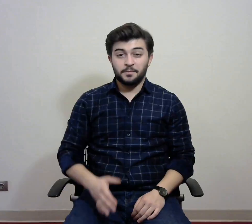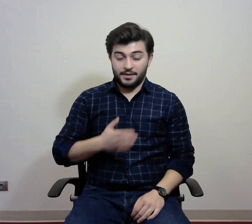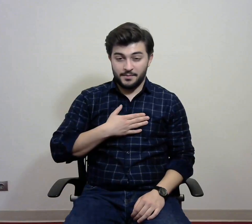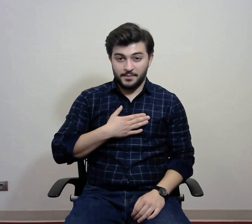mən